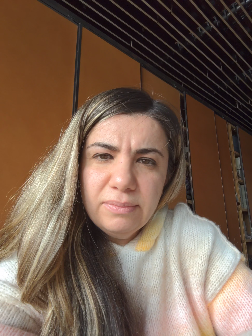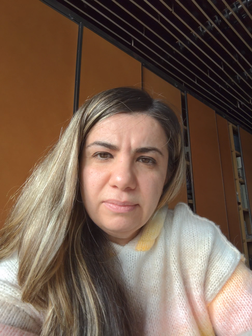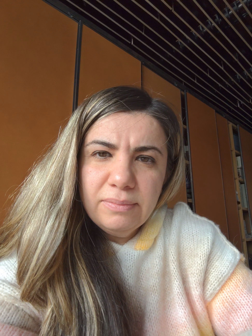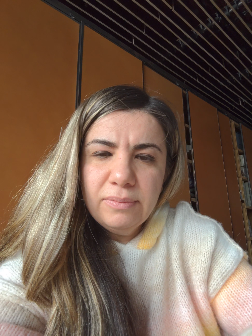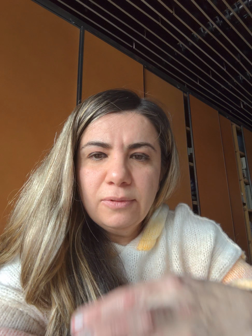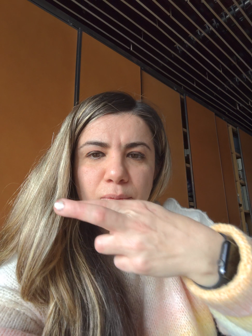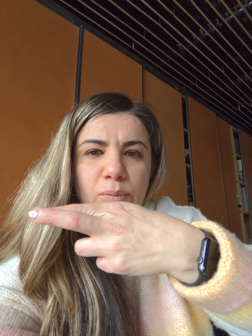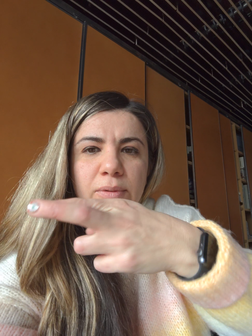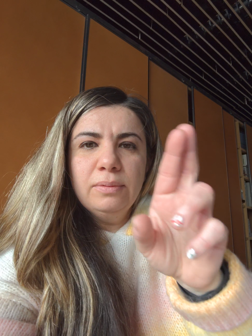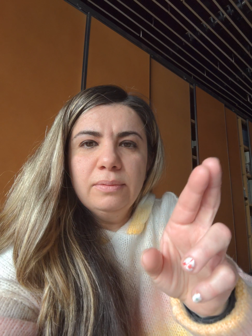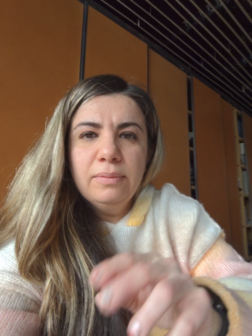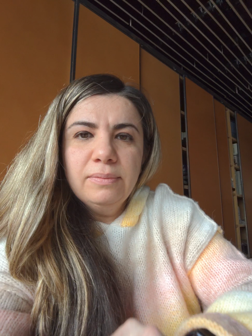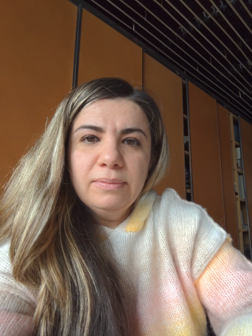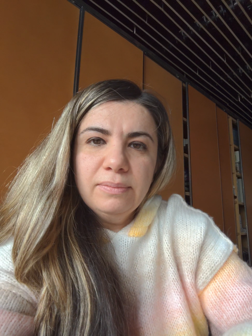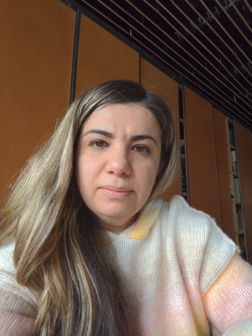room